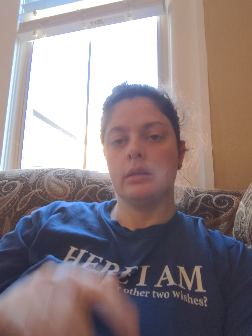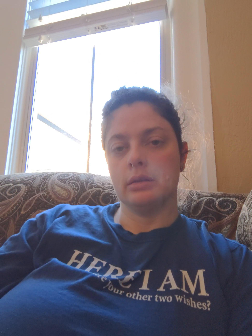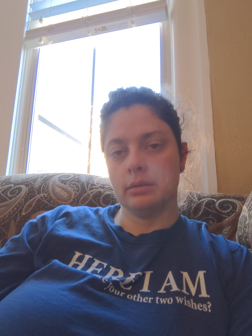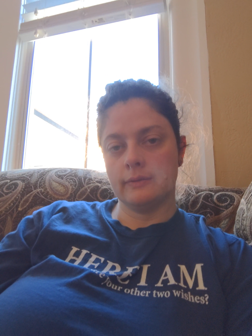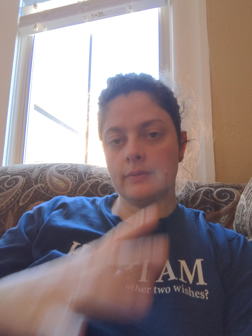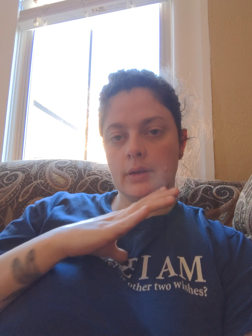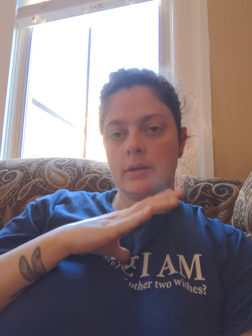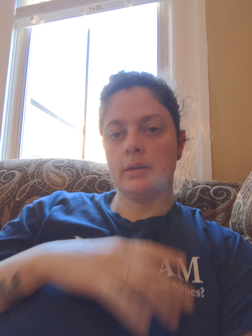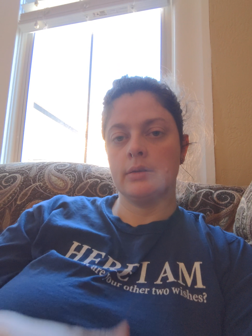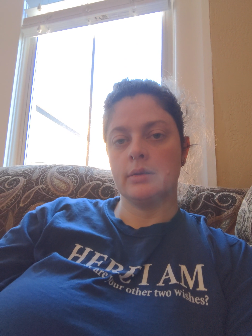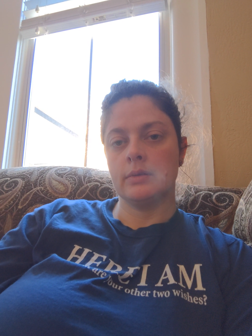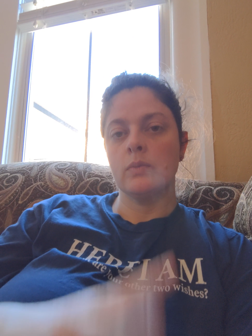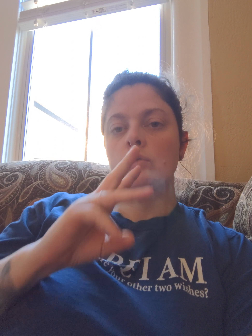fine